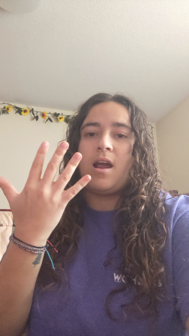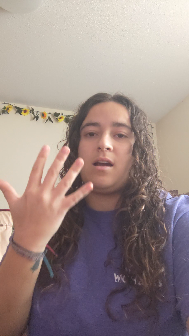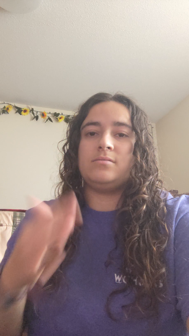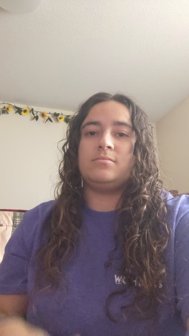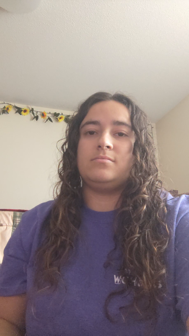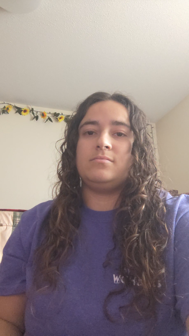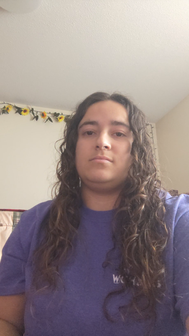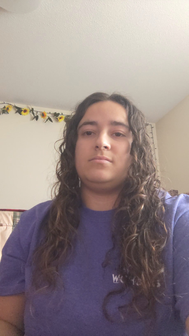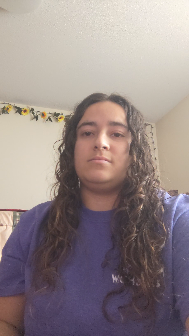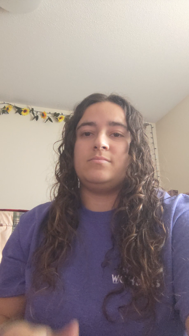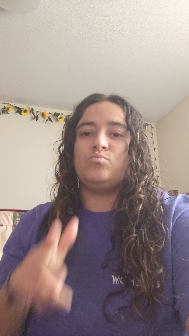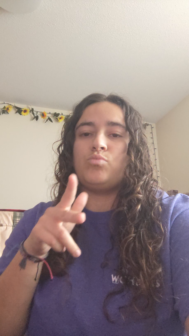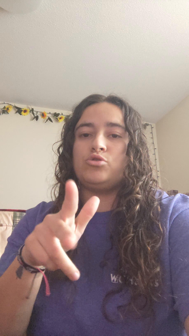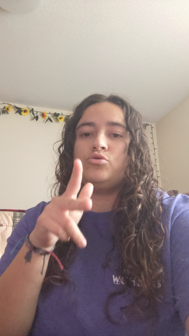garage